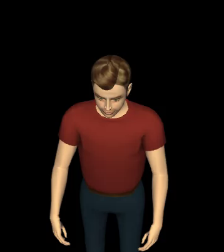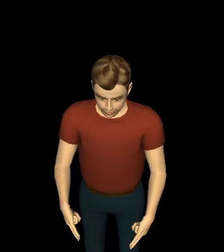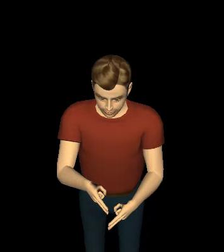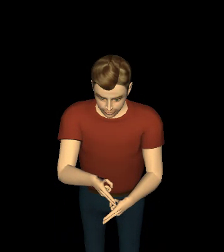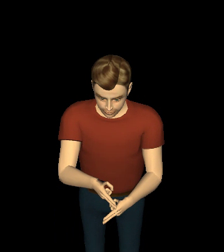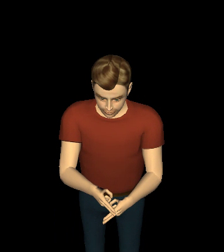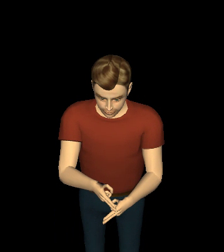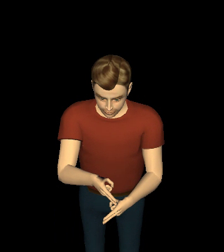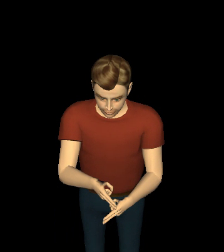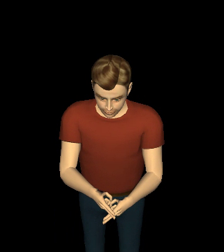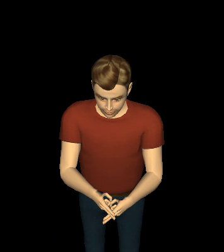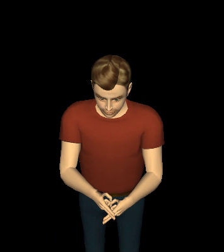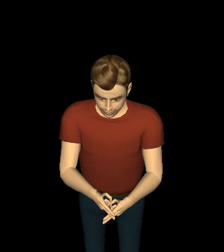لقب